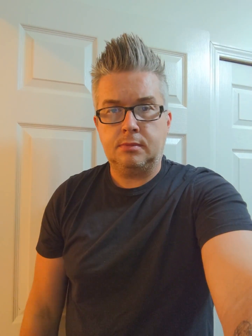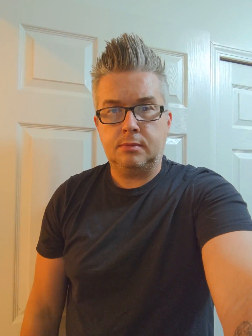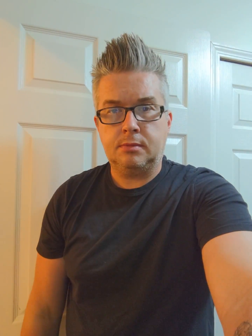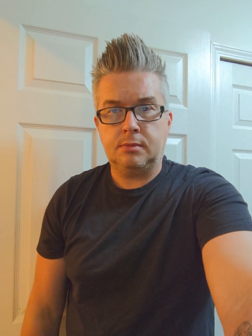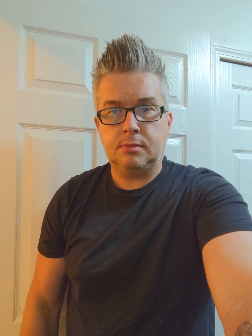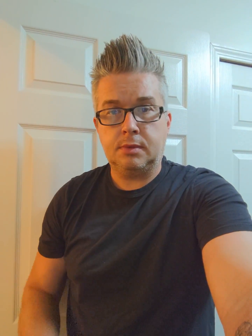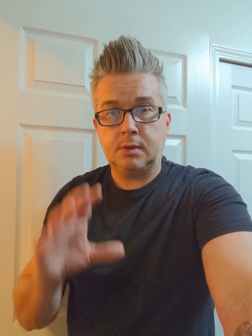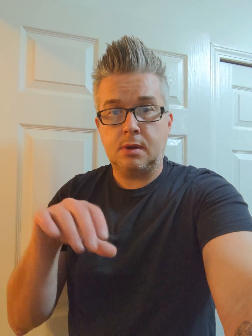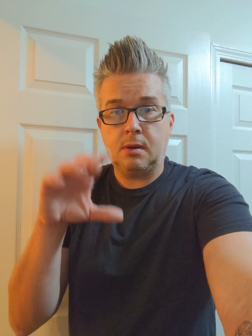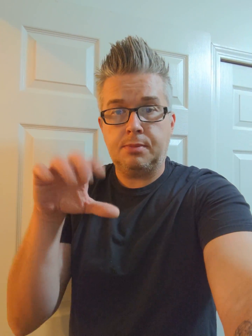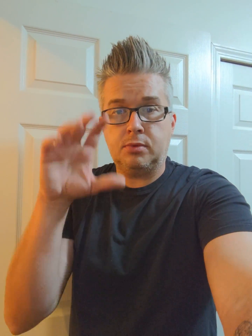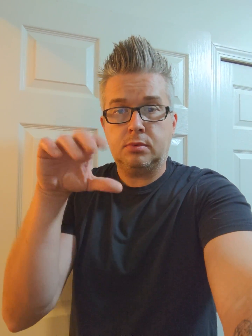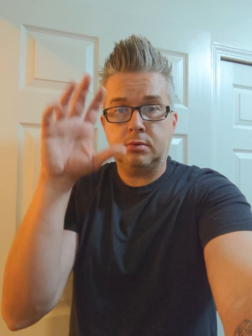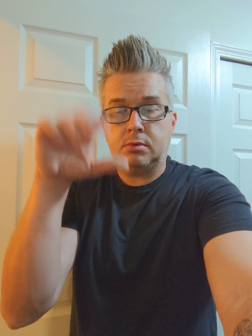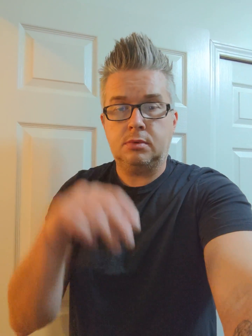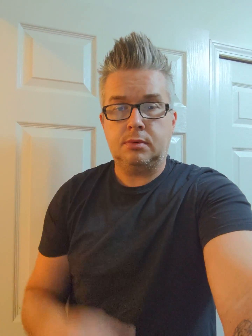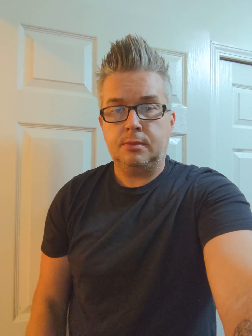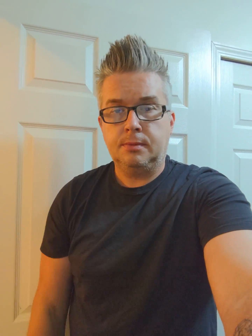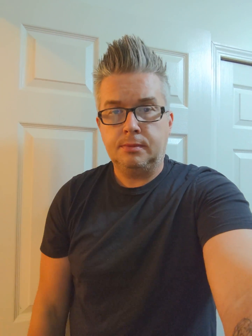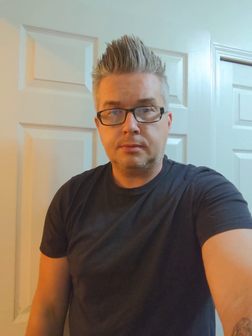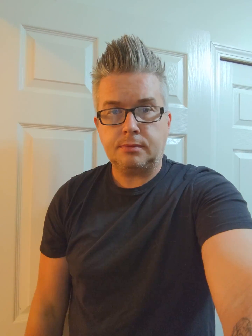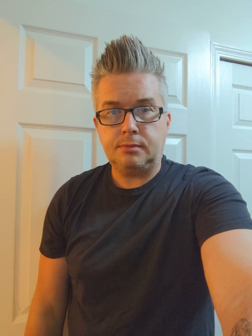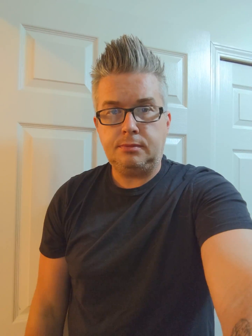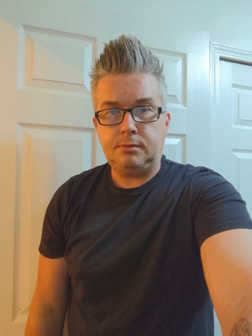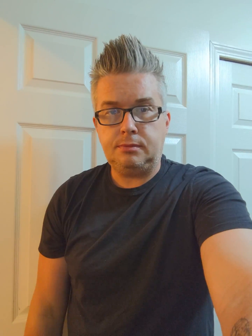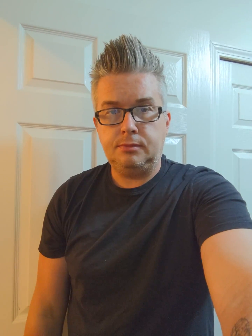climb